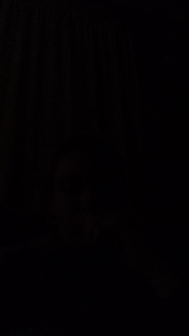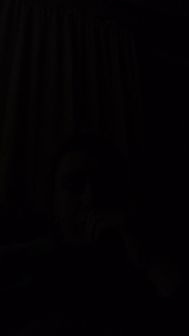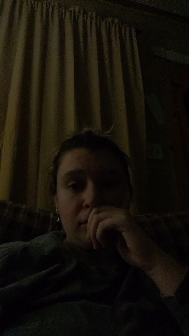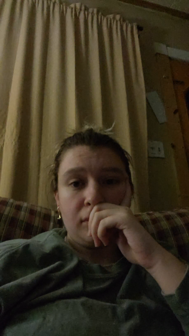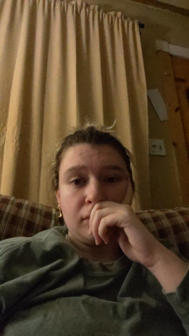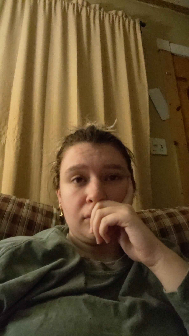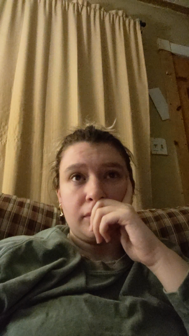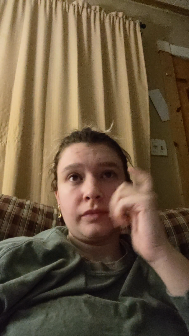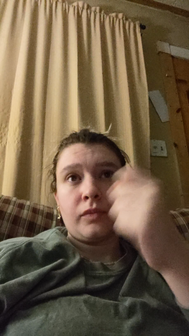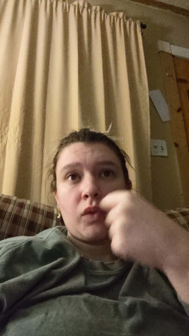coffee